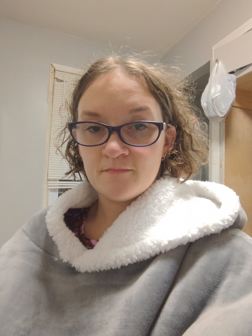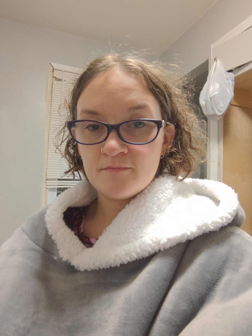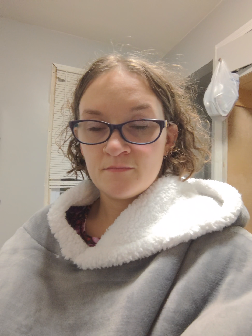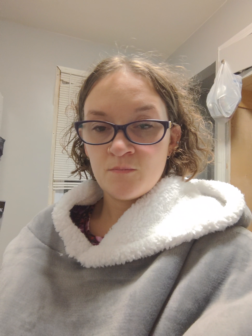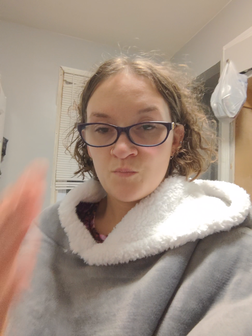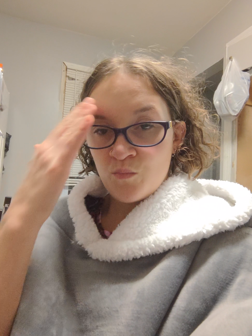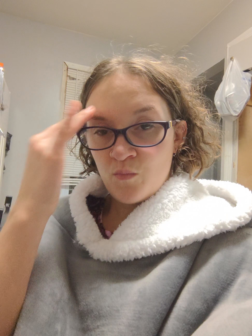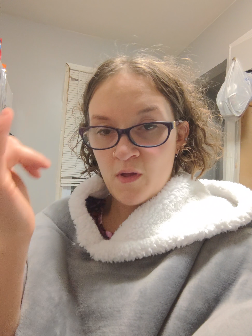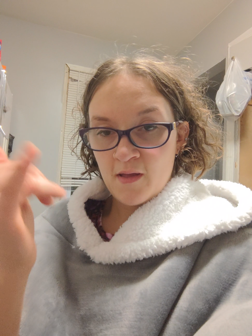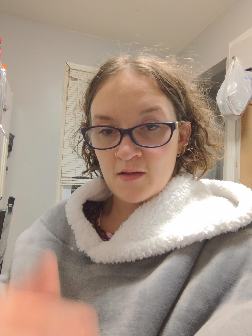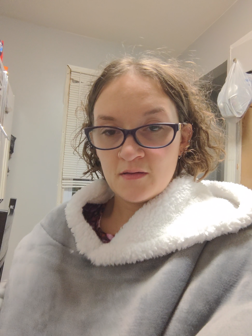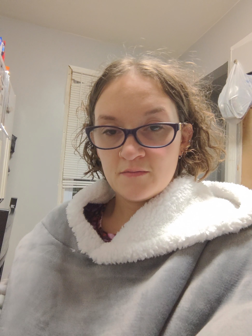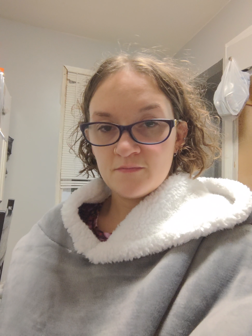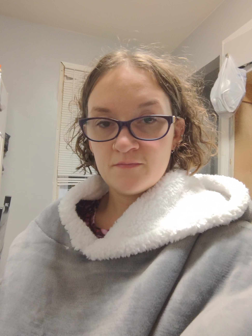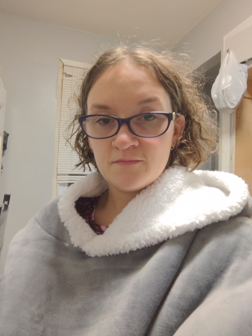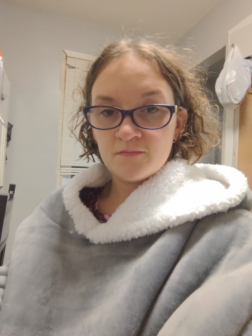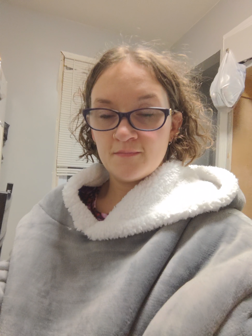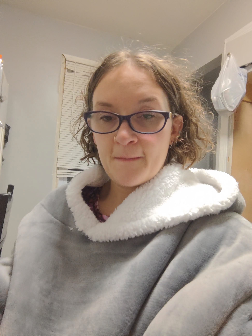why